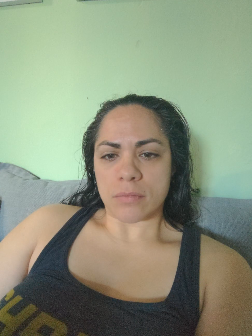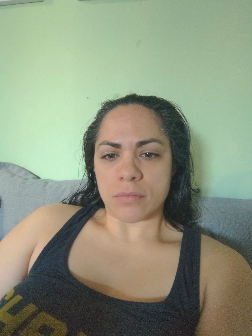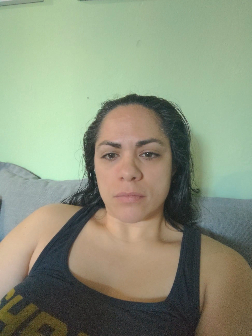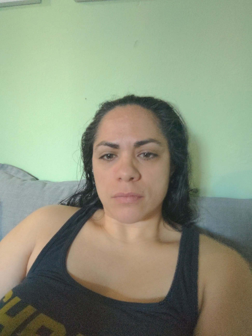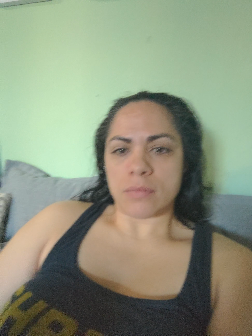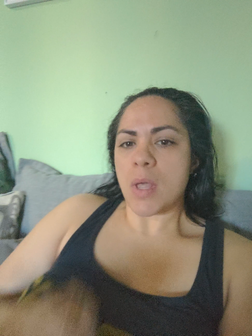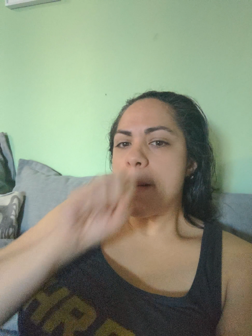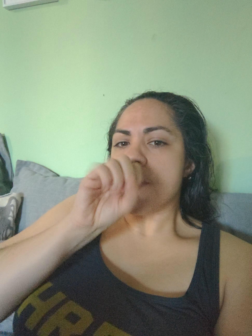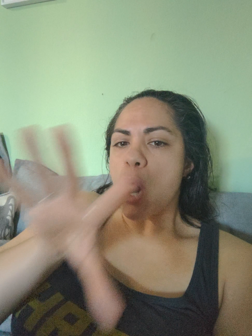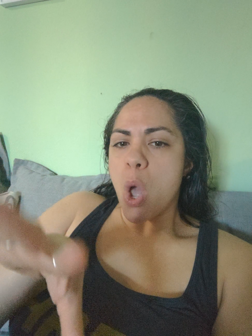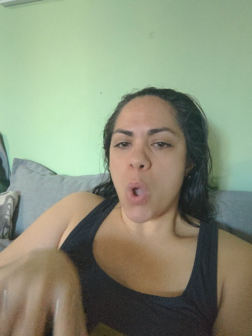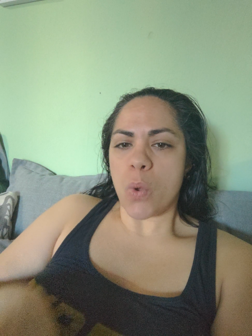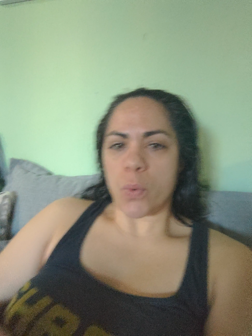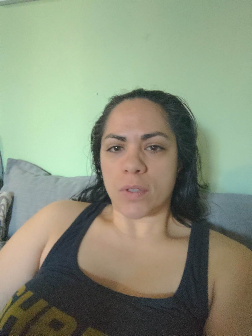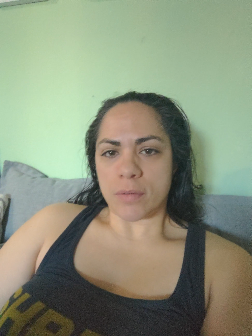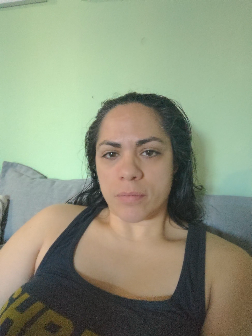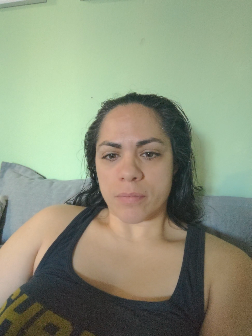blow